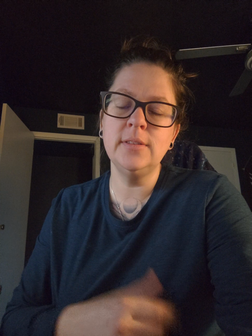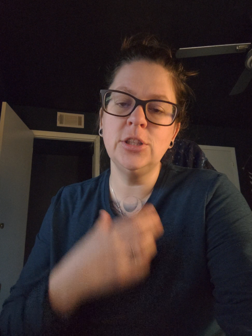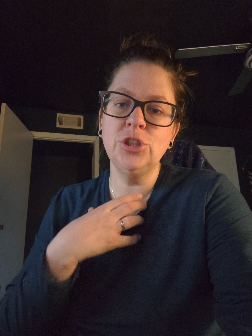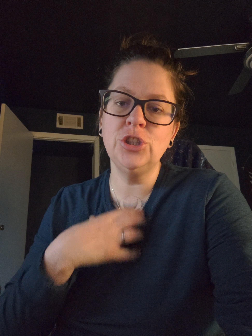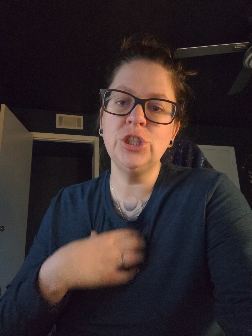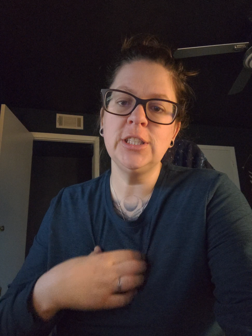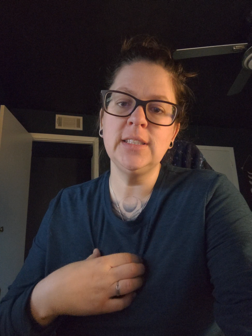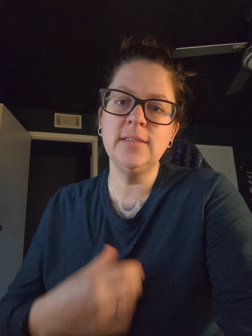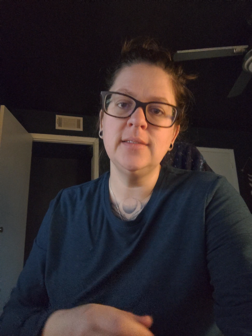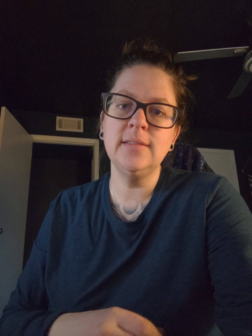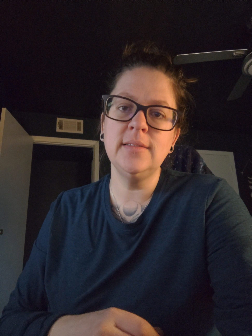hungry